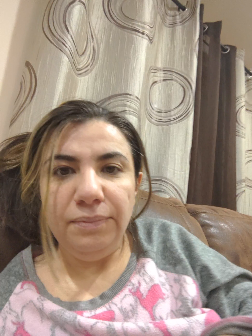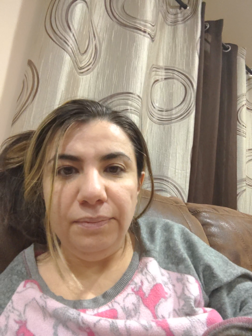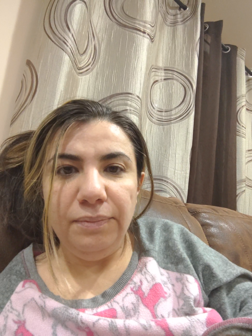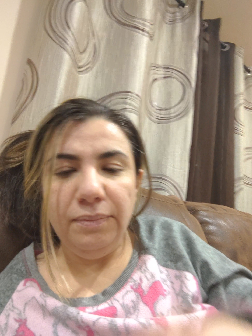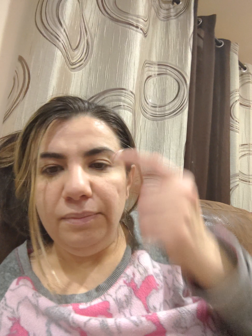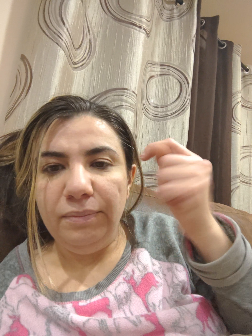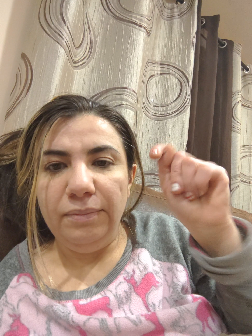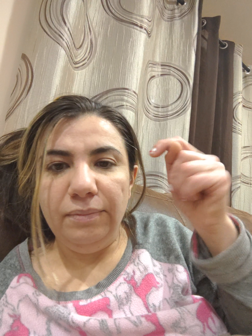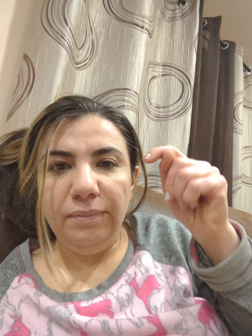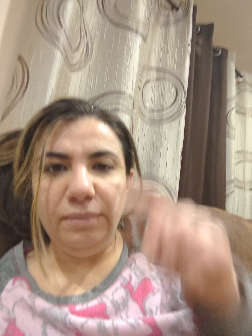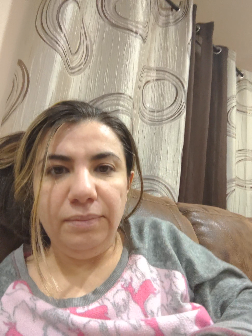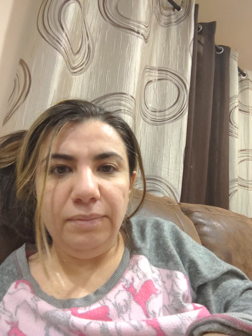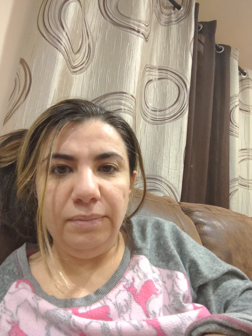toy